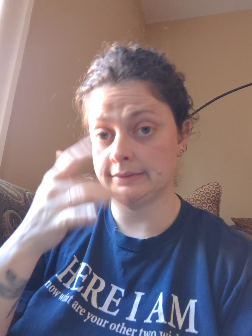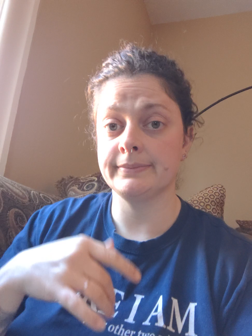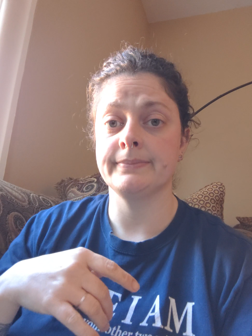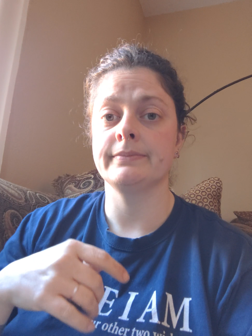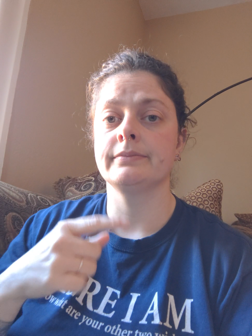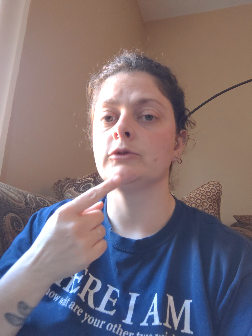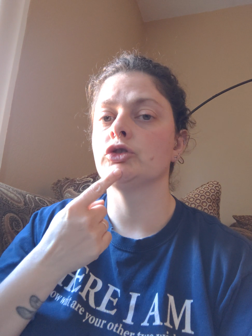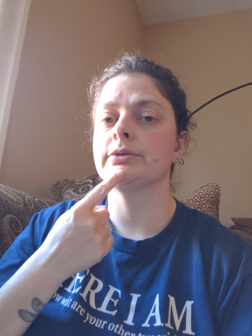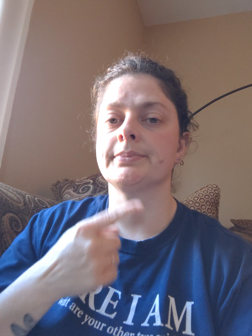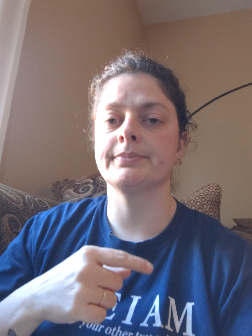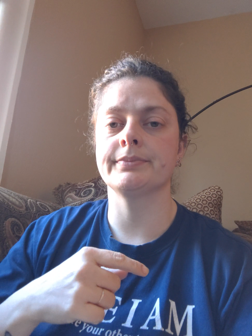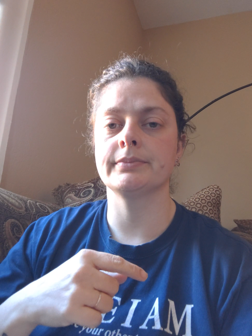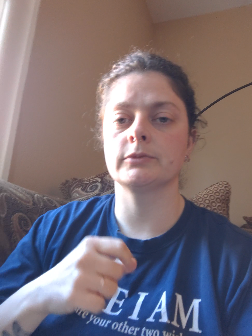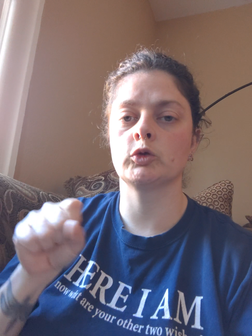chin